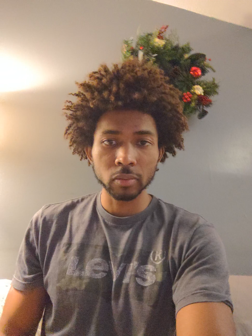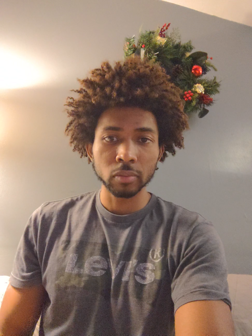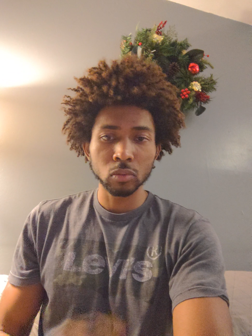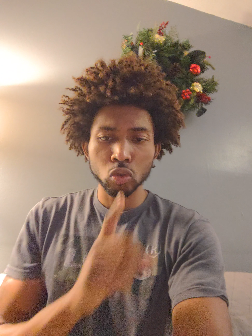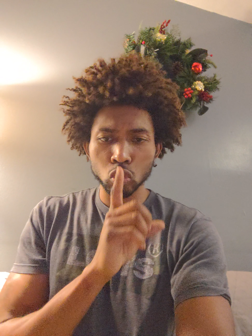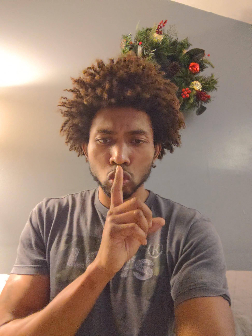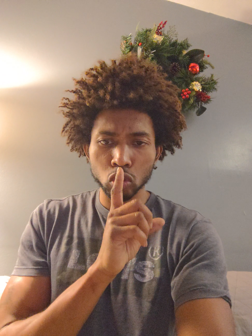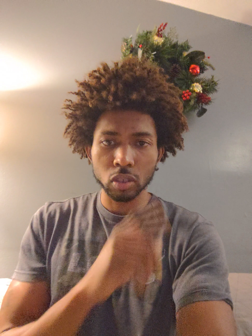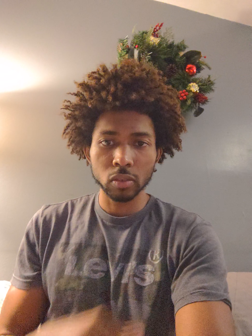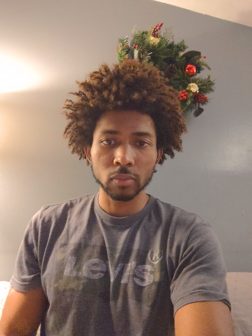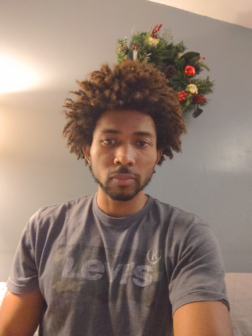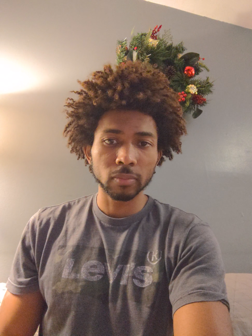shhh